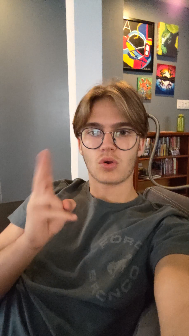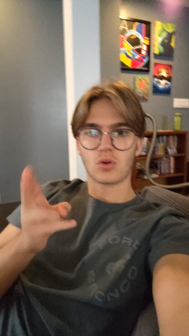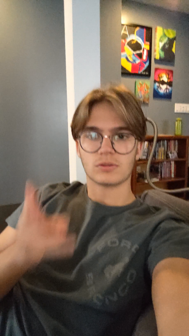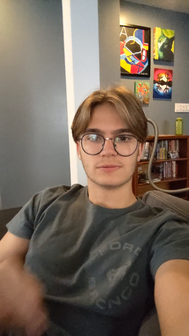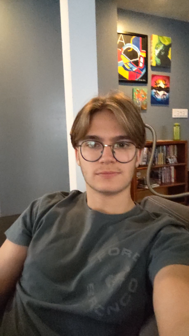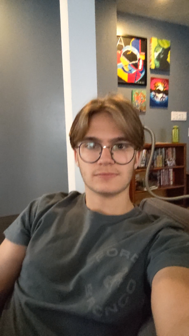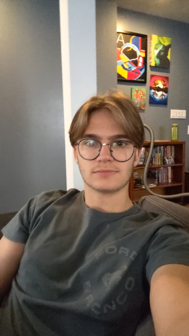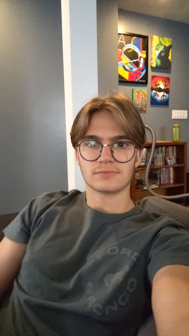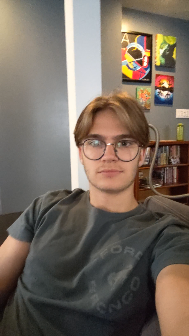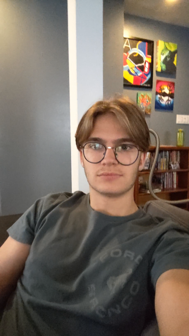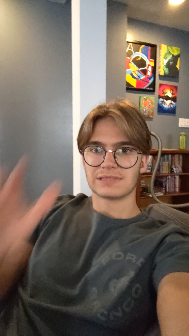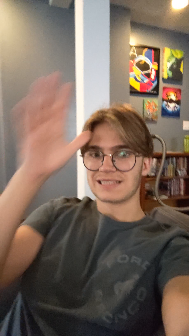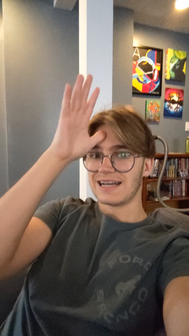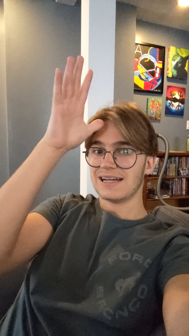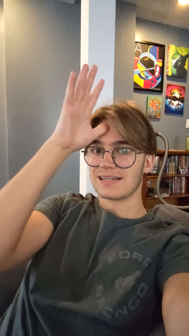daddy